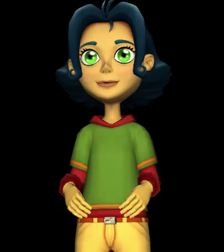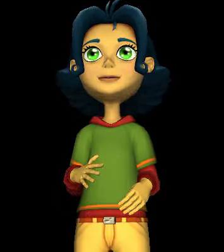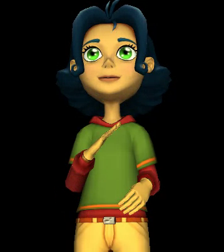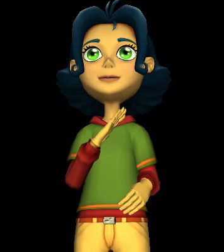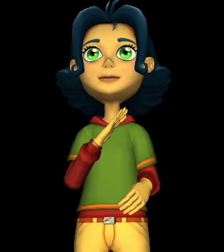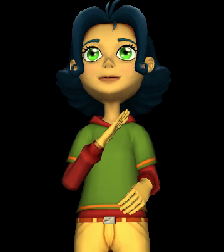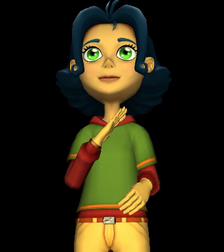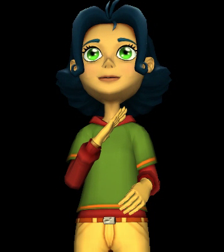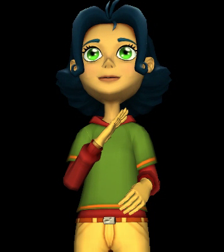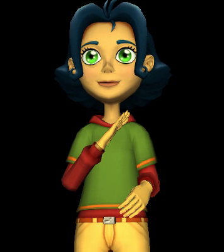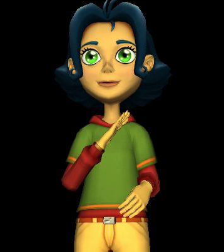يمتلك